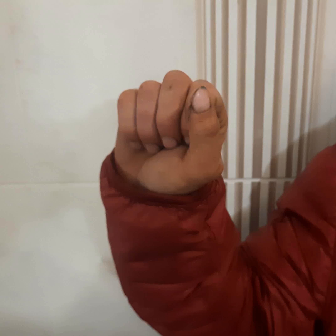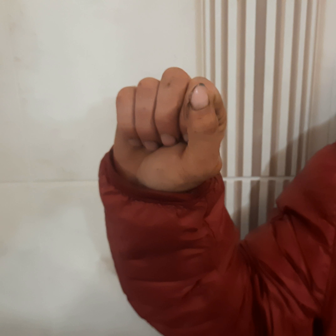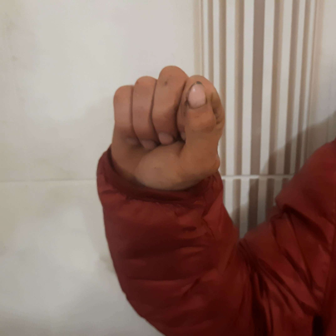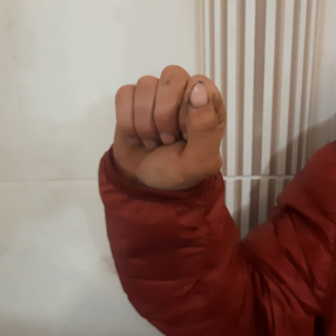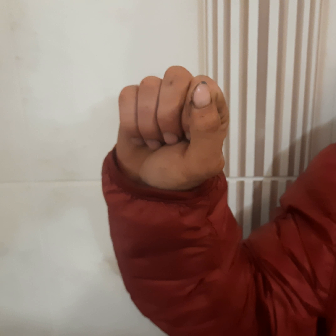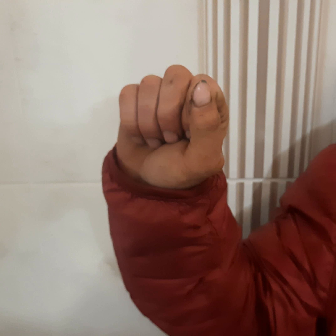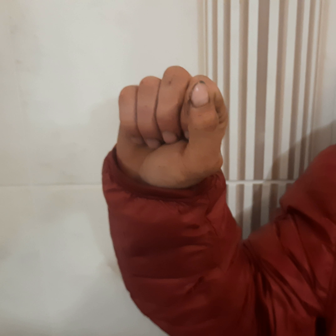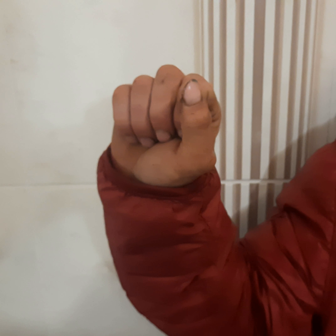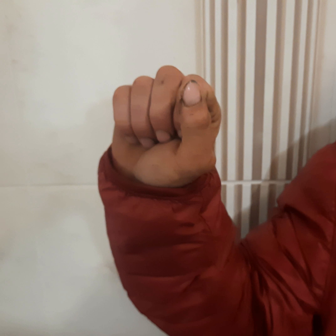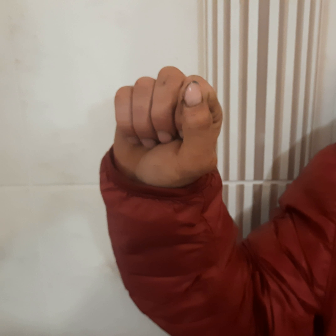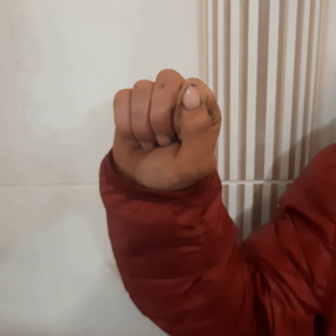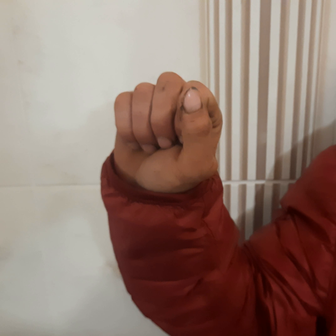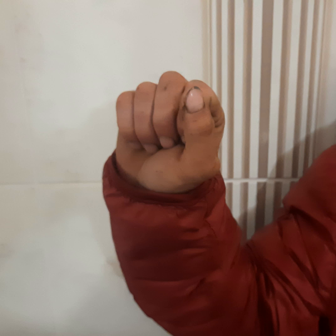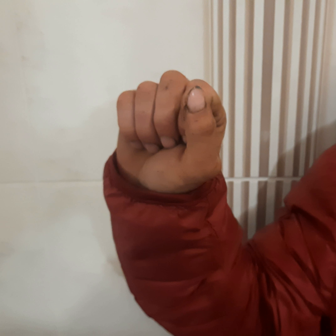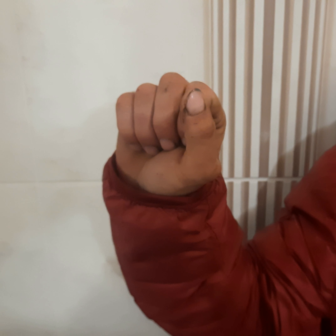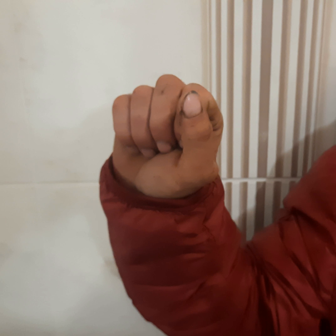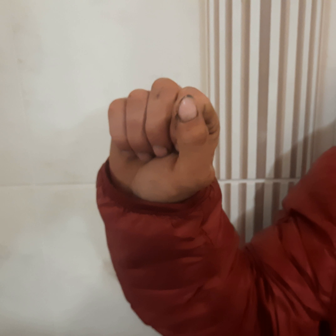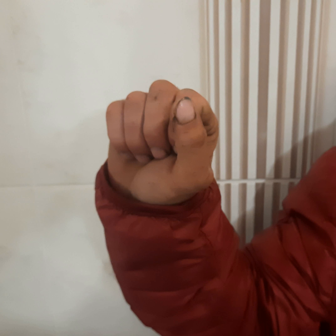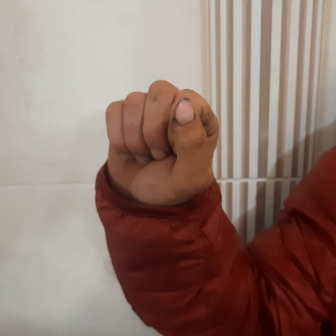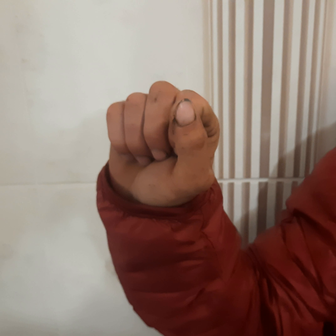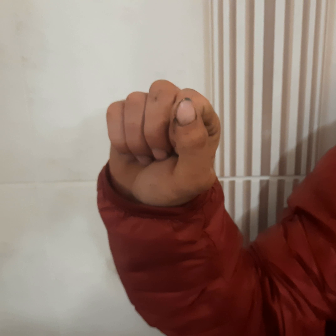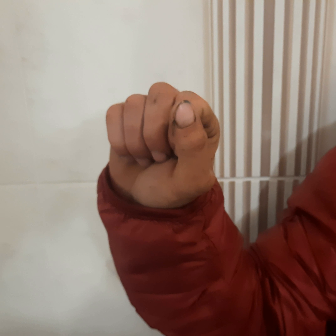А